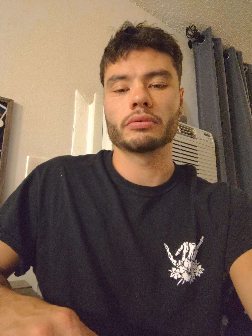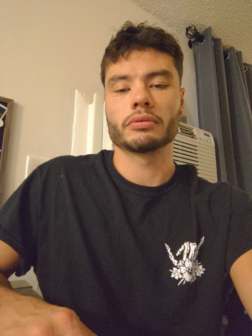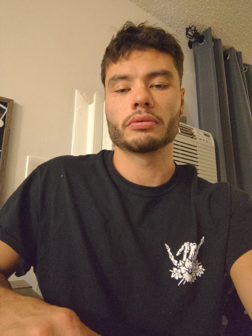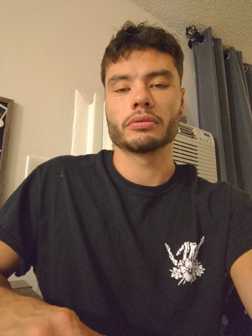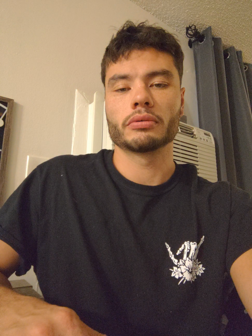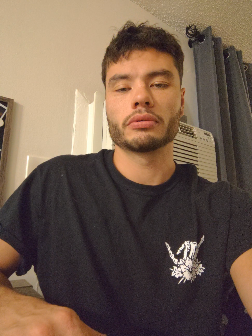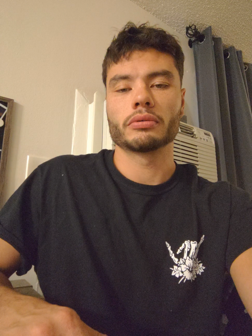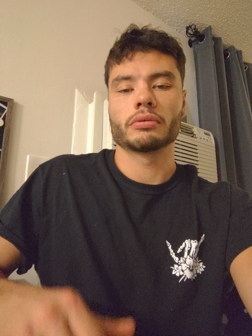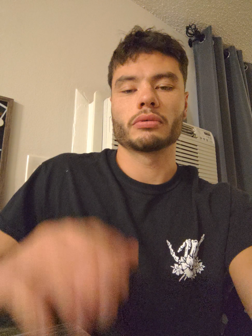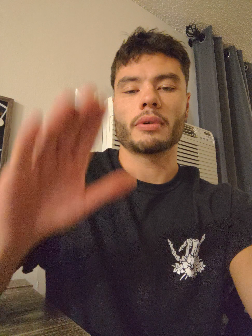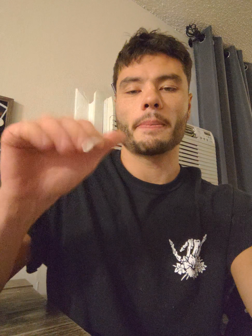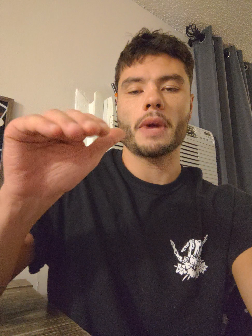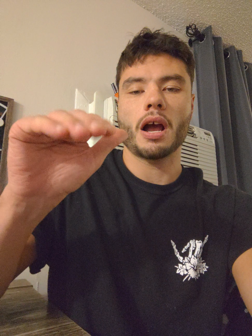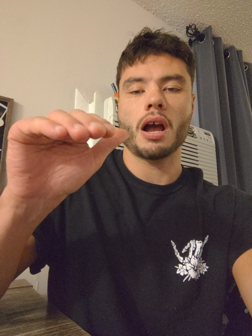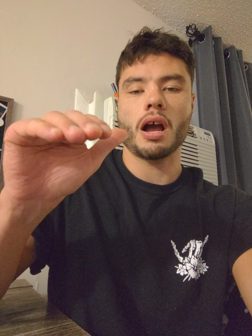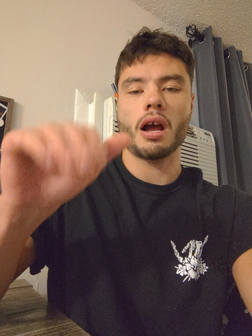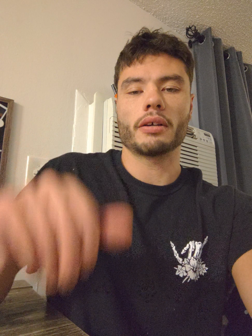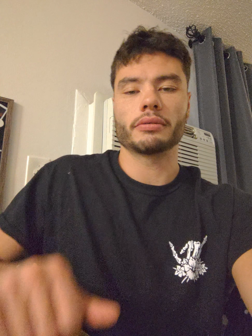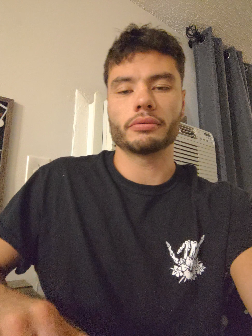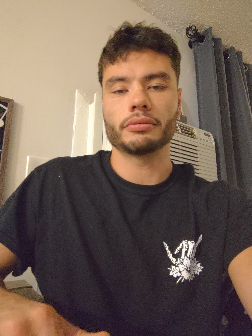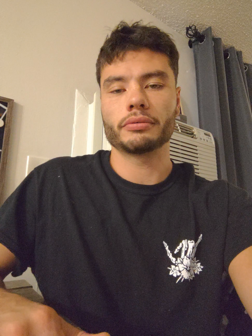bye